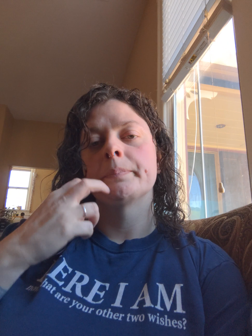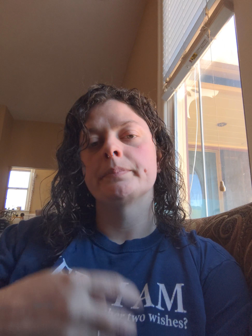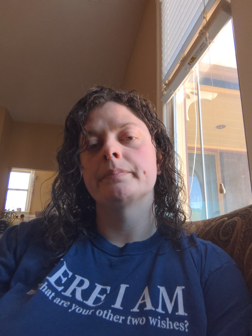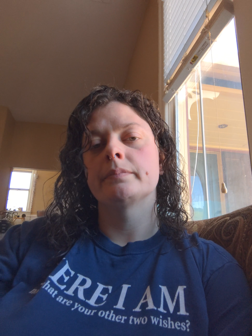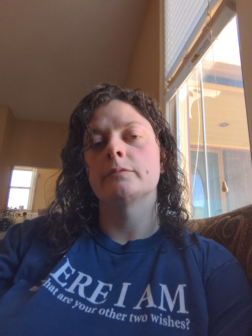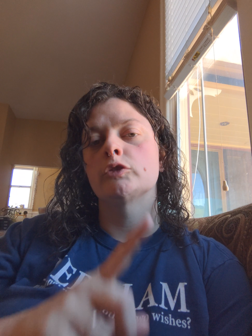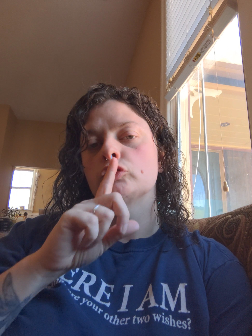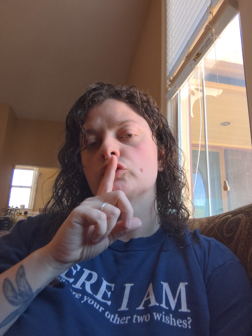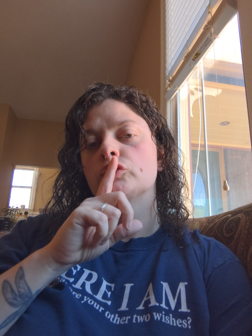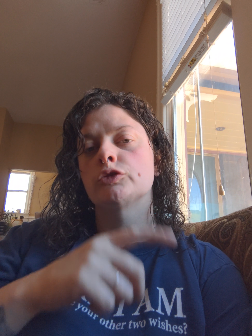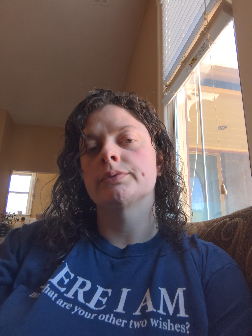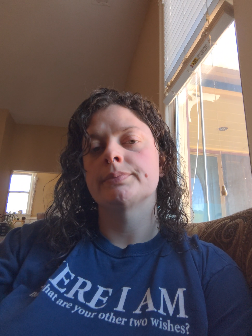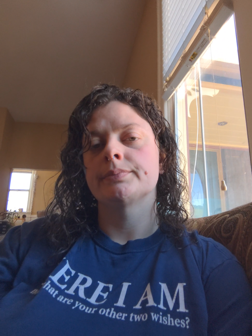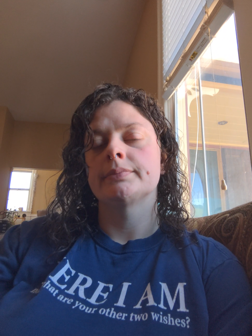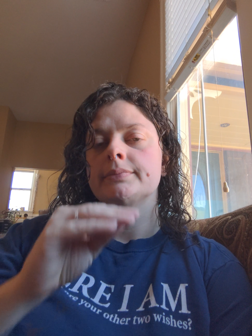shhh